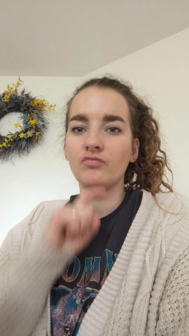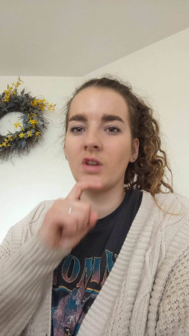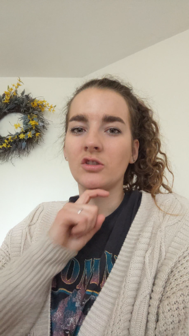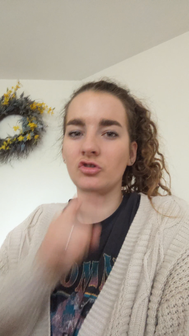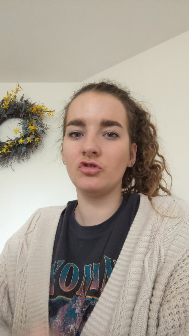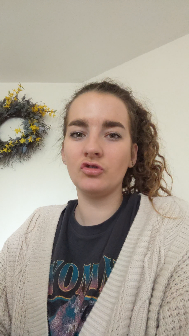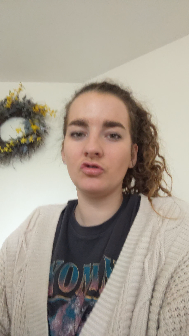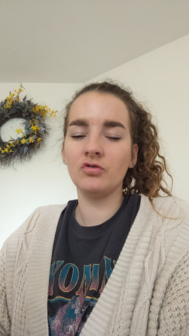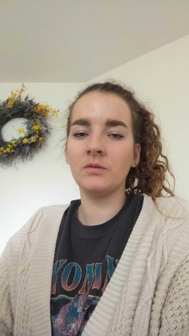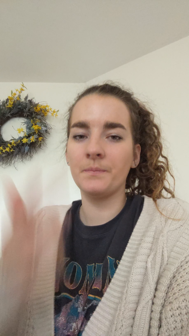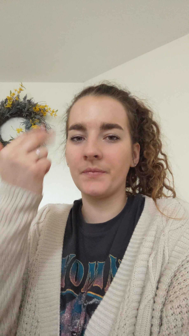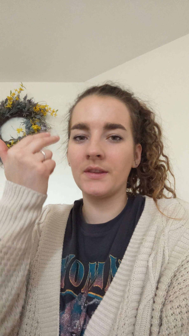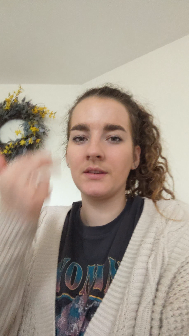bunny